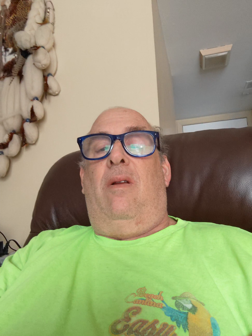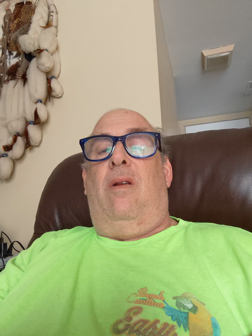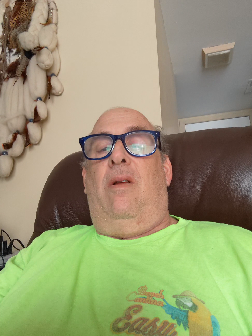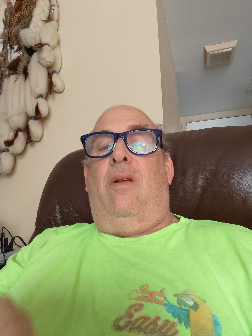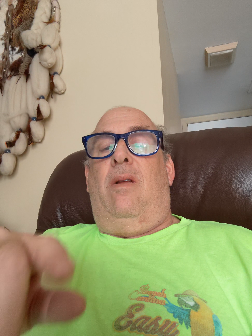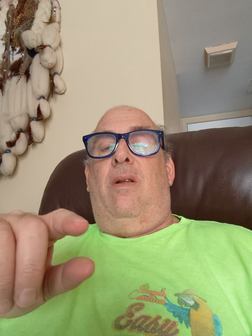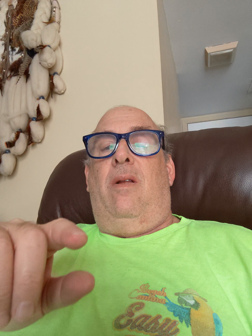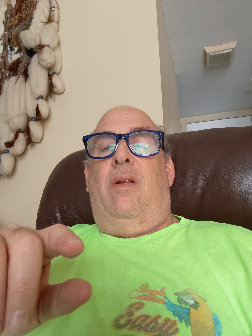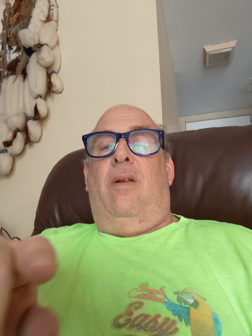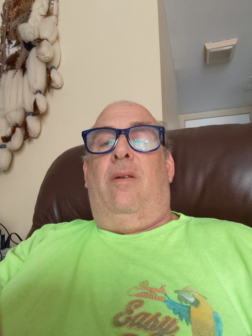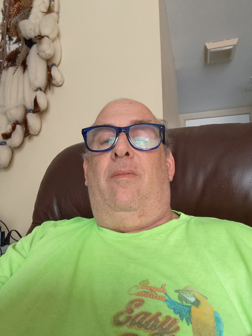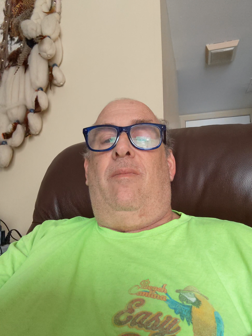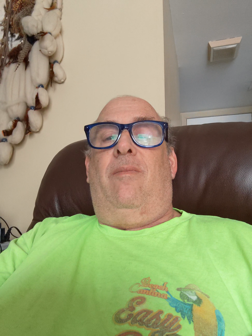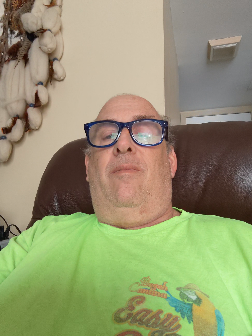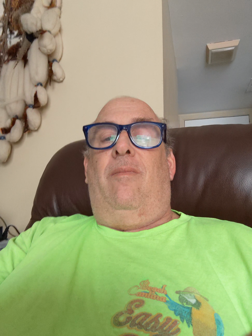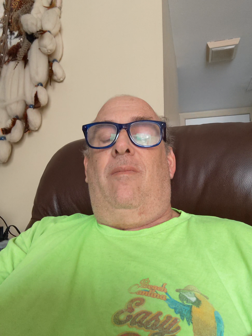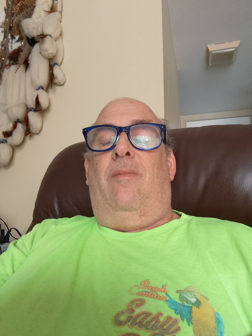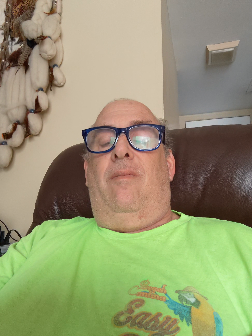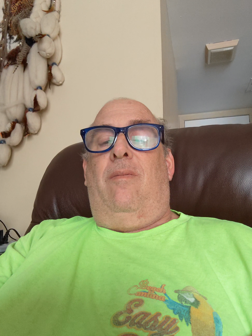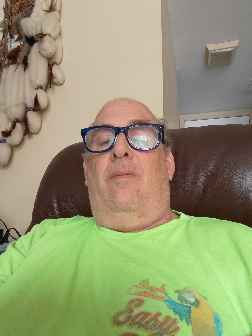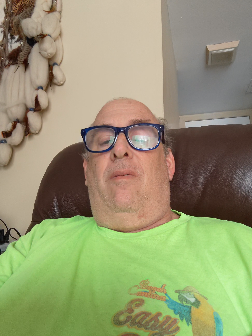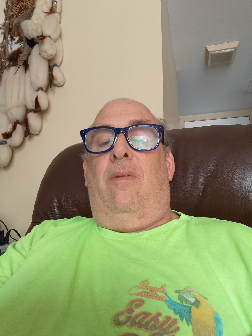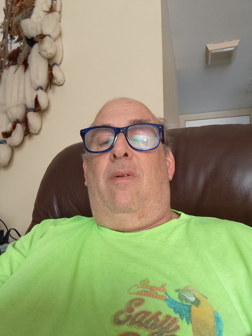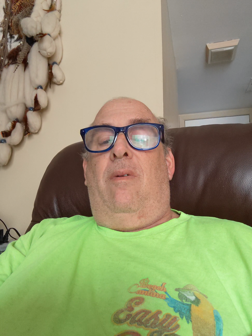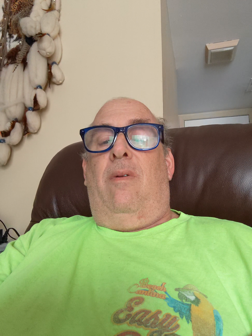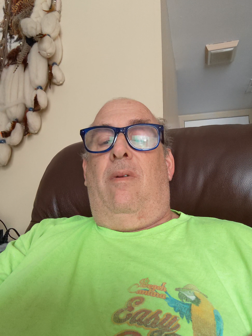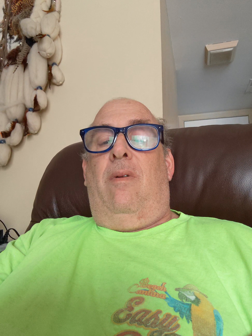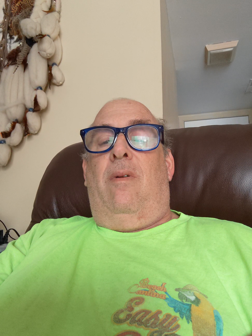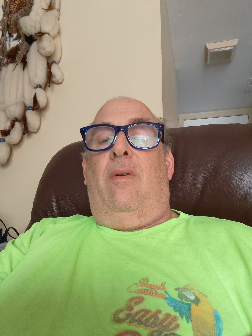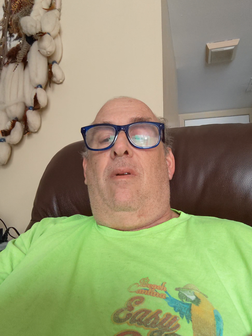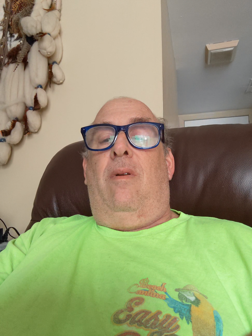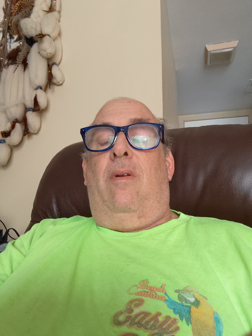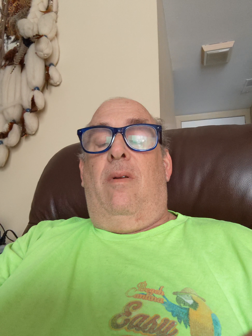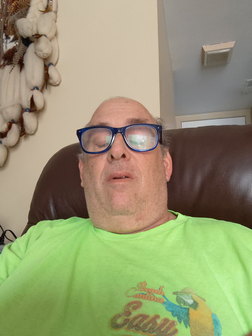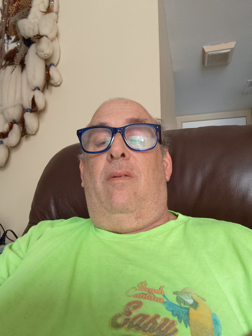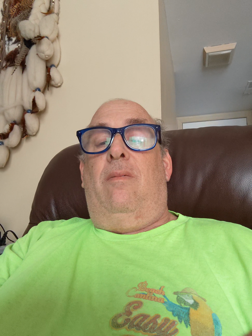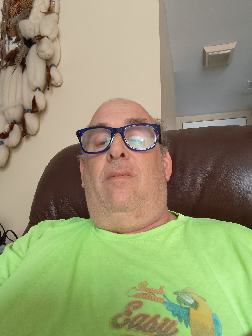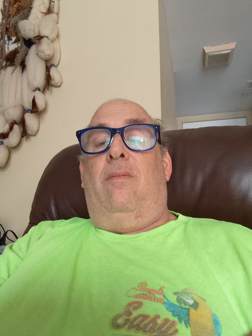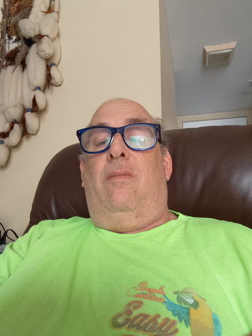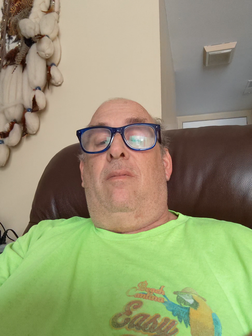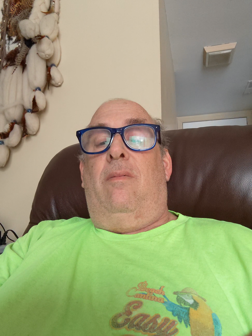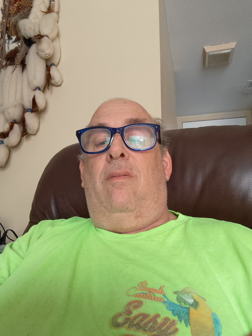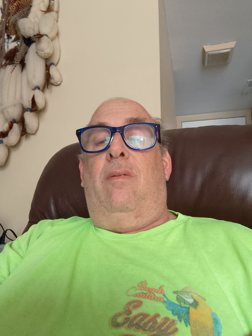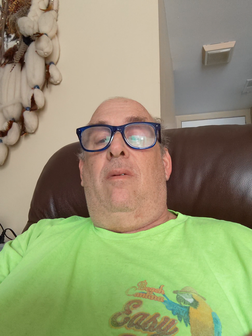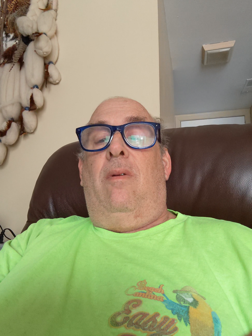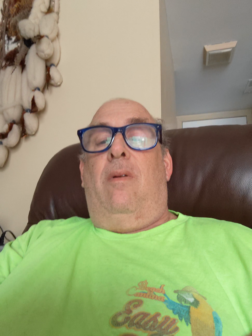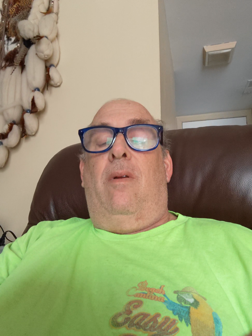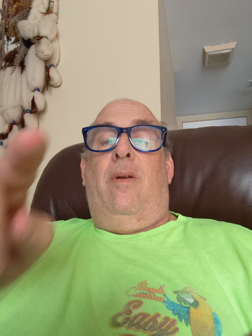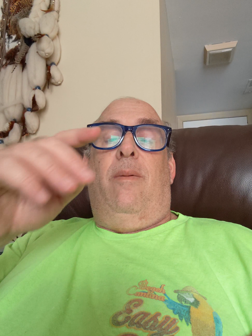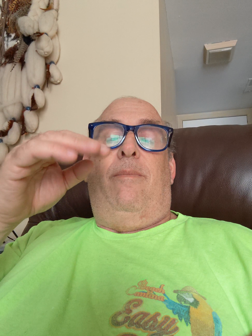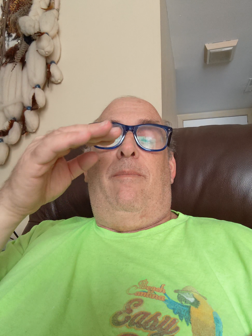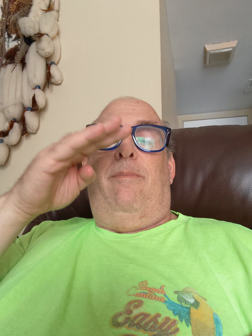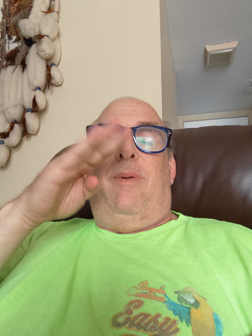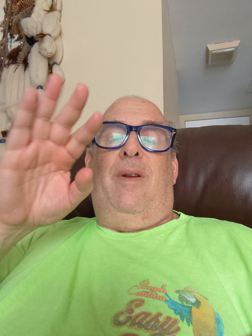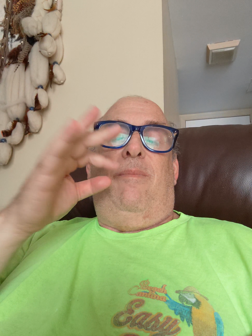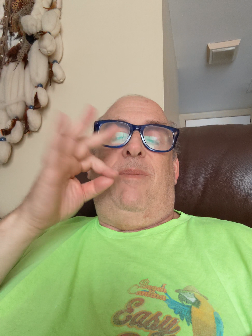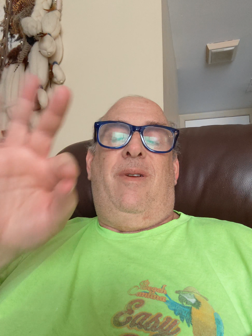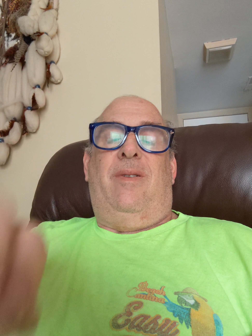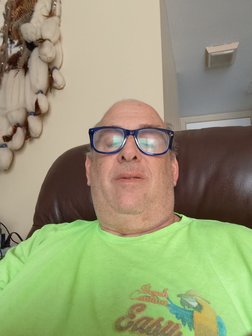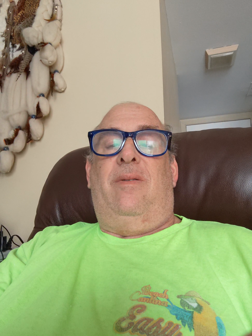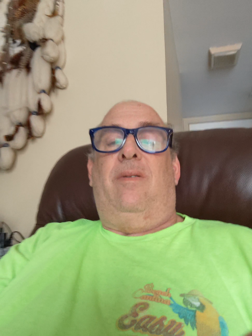bee